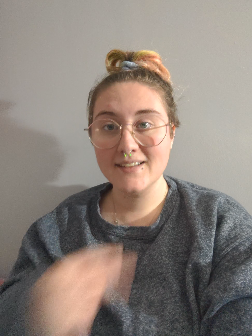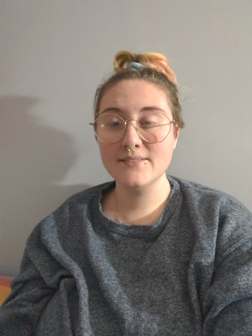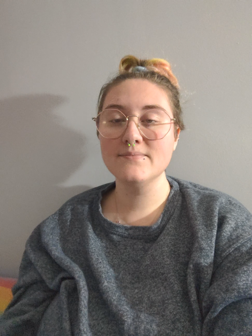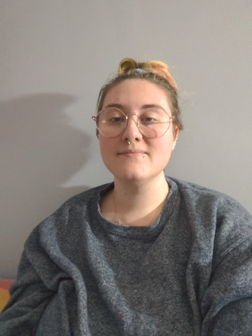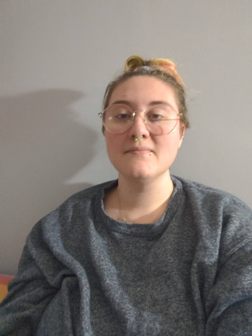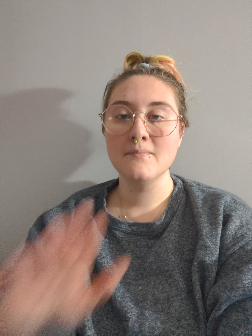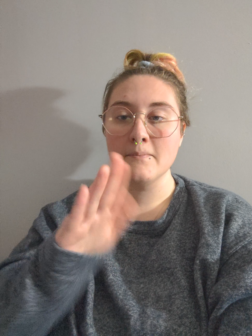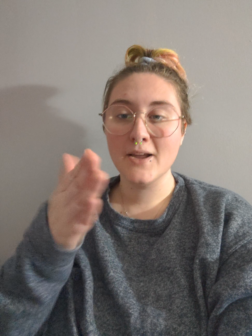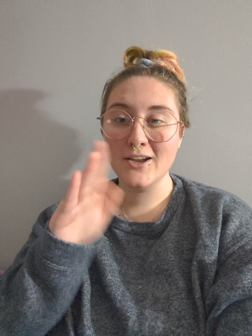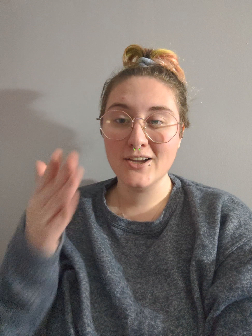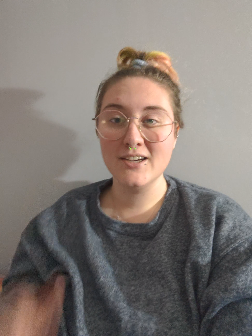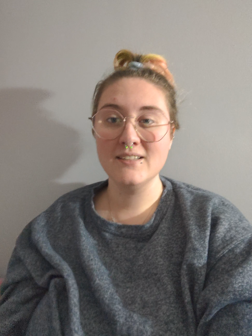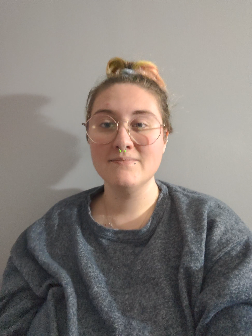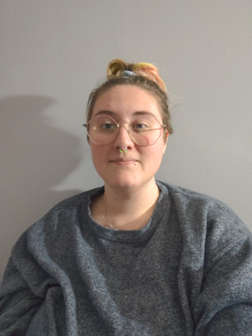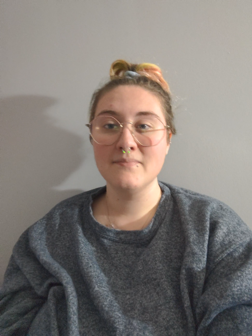book